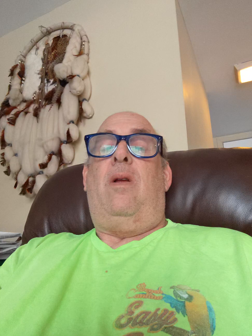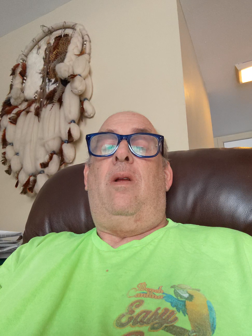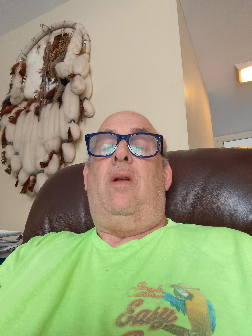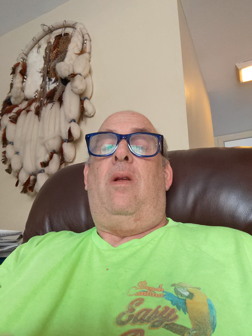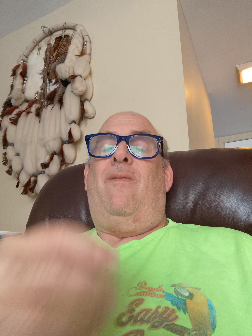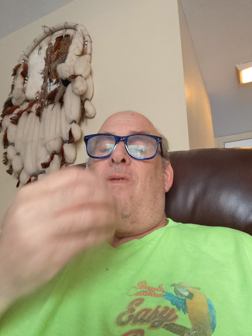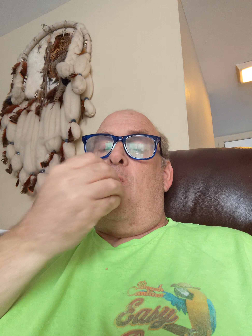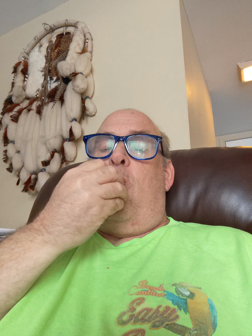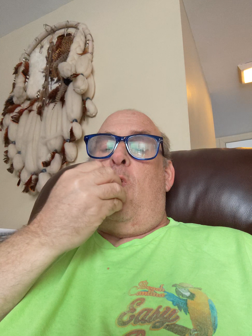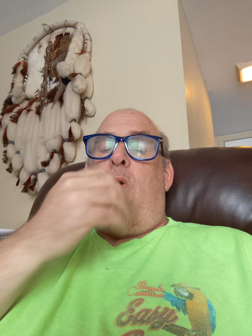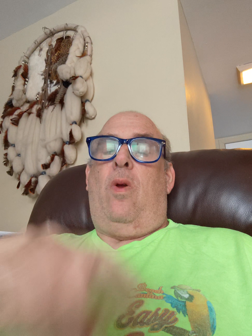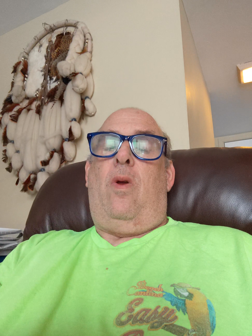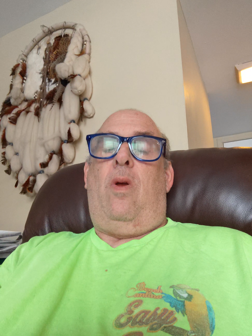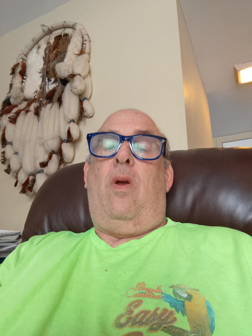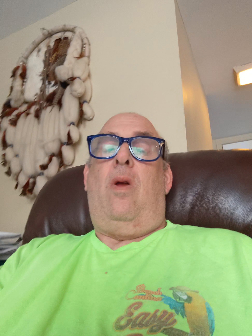food